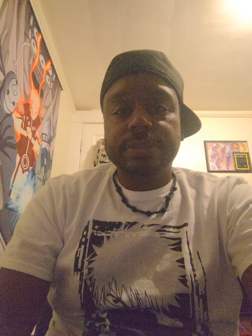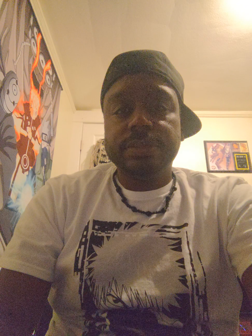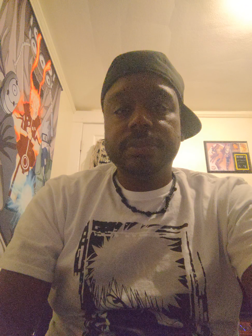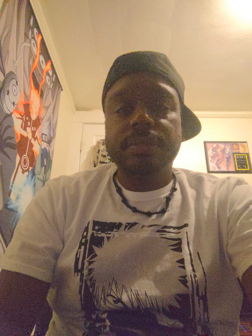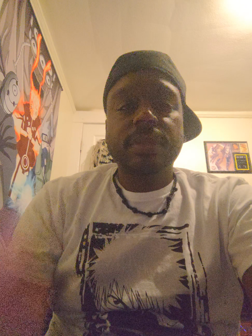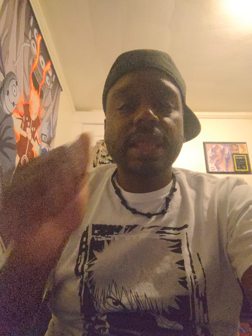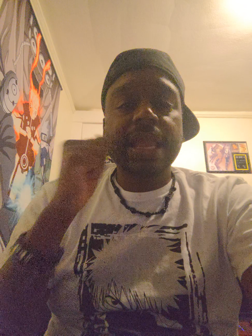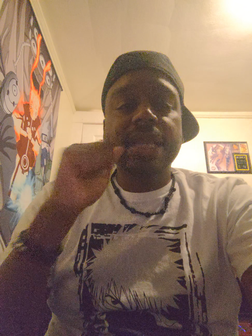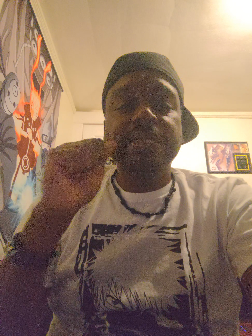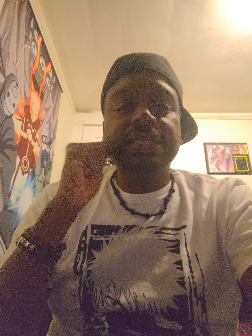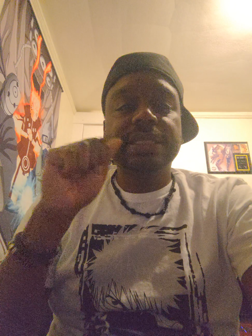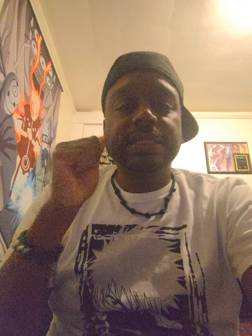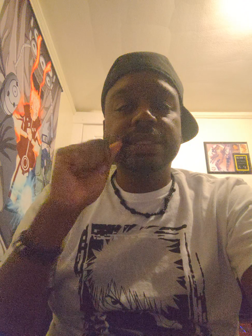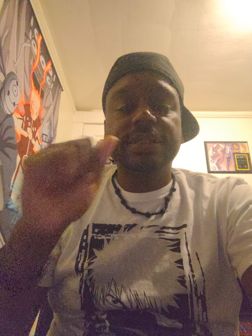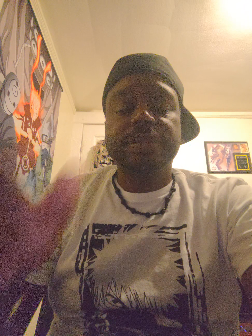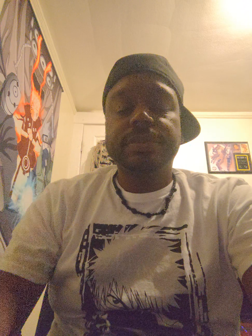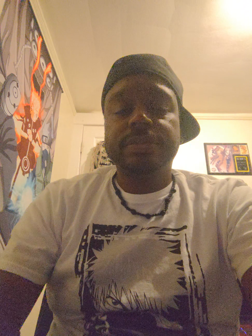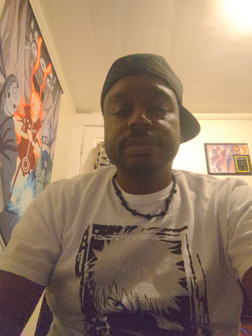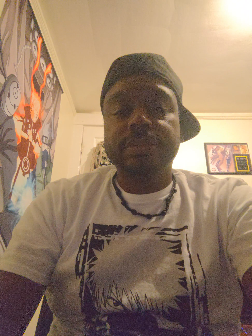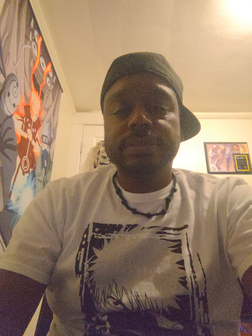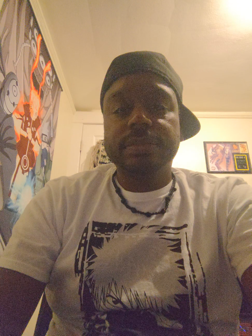aunt